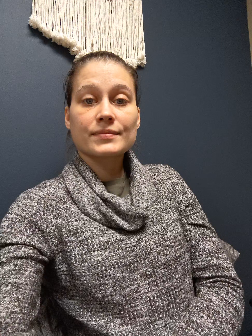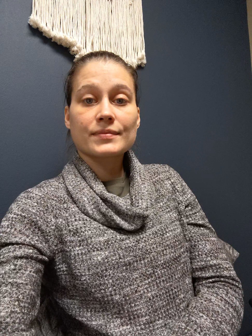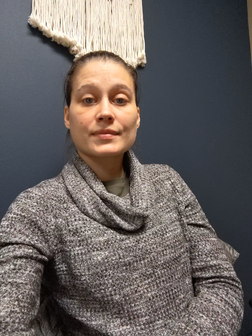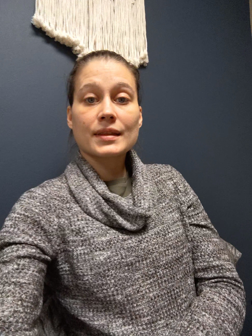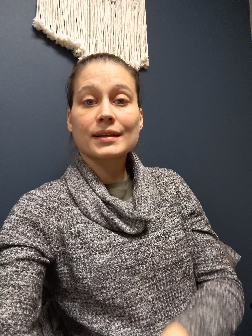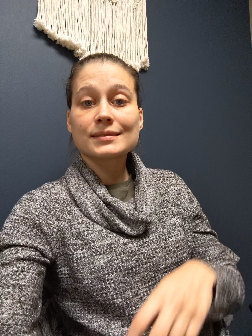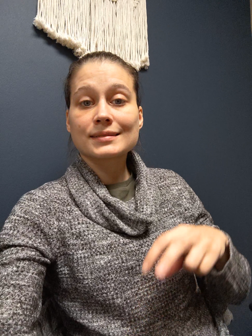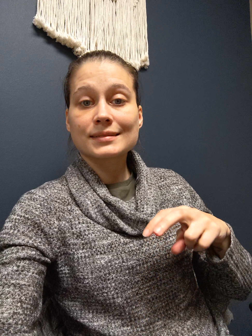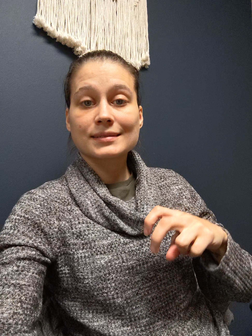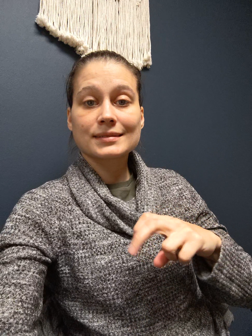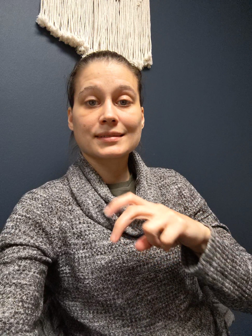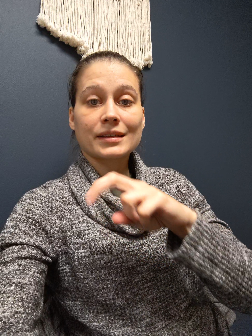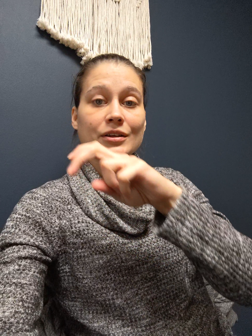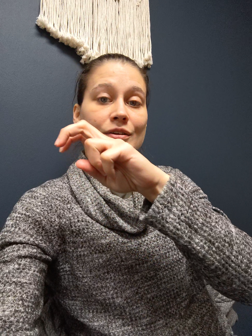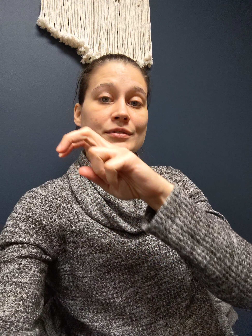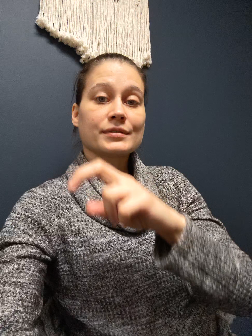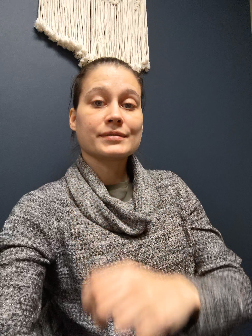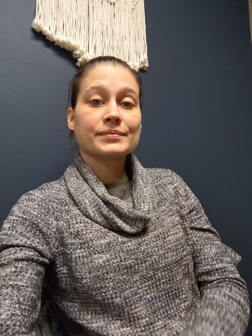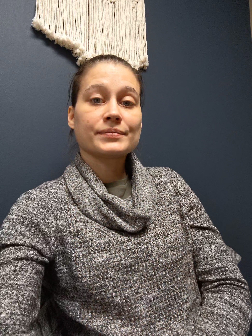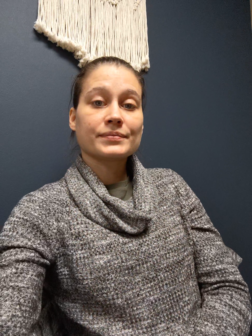stairs